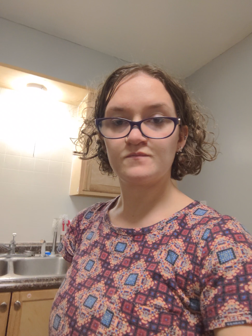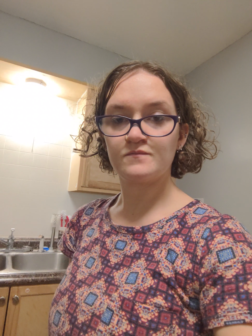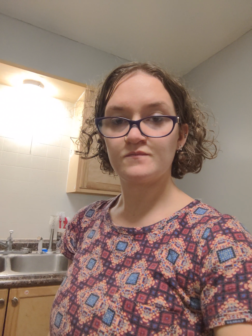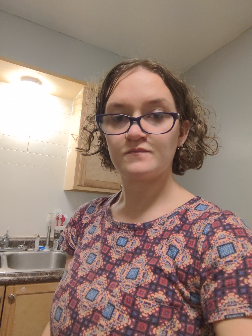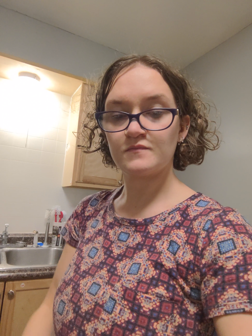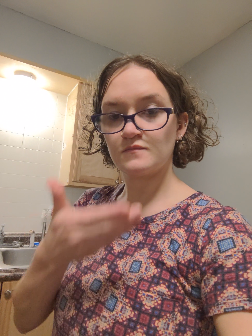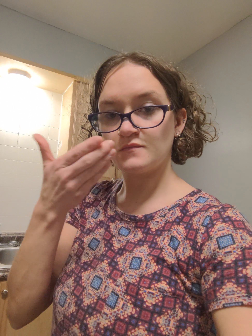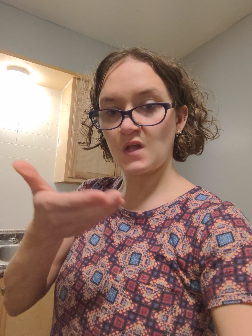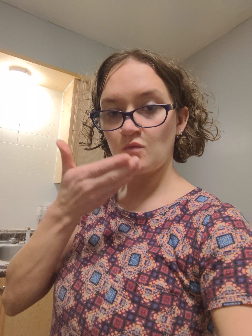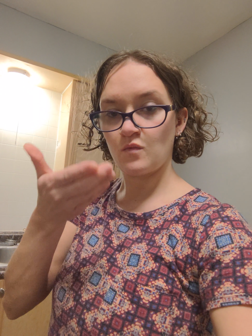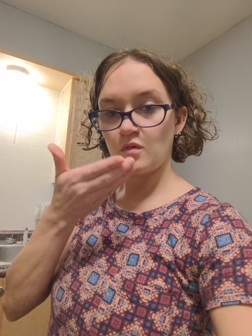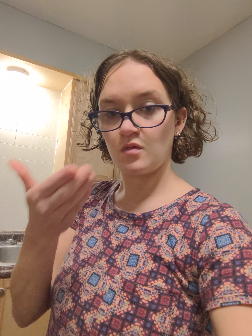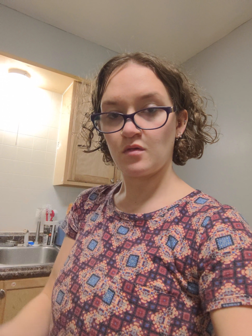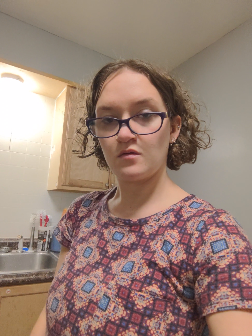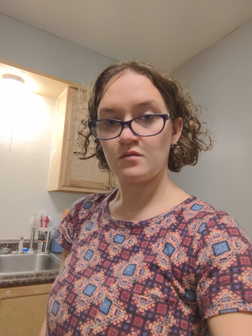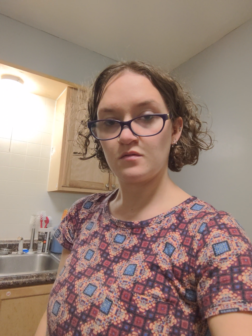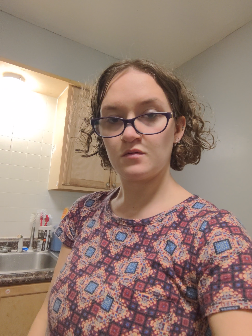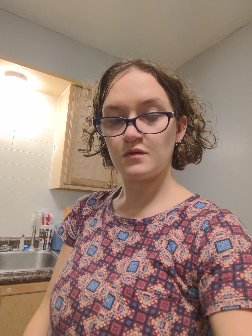cereal